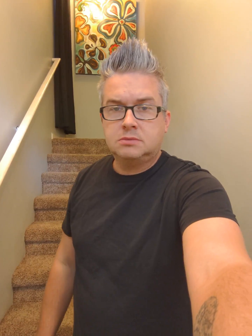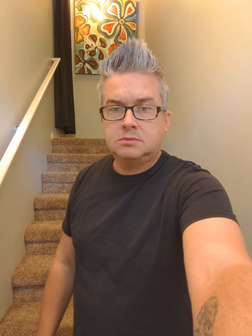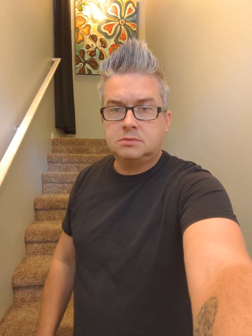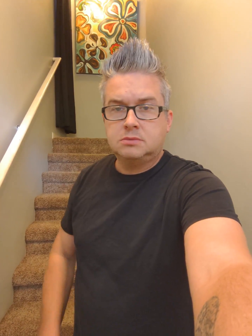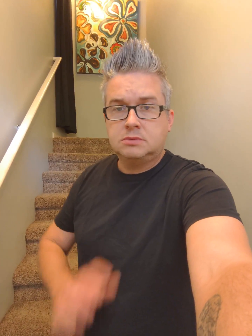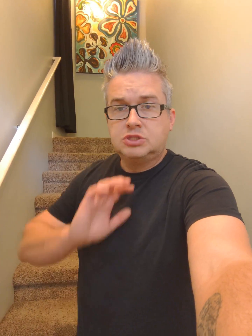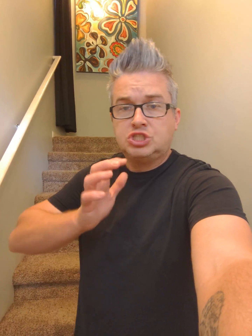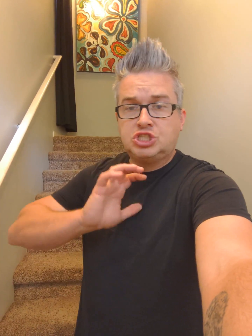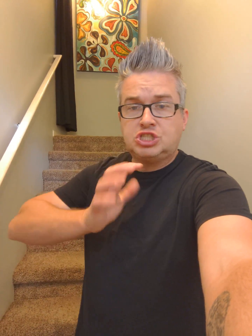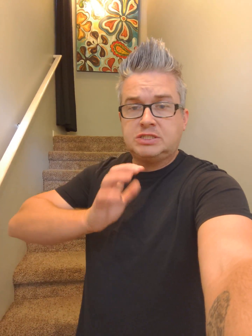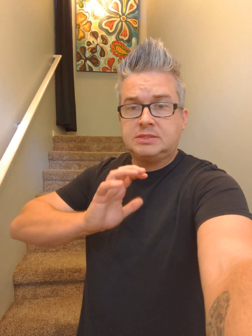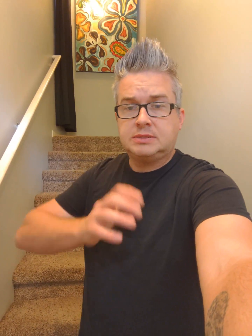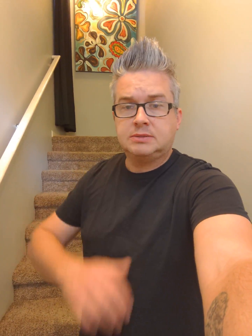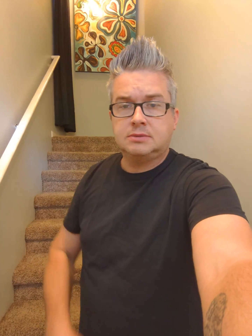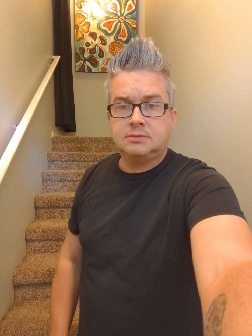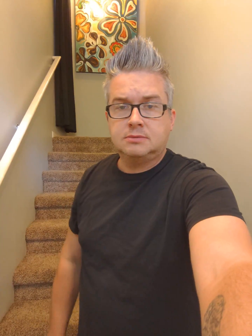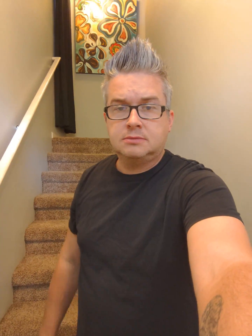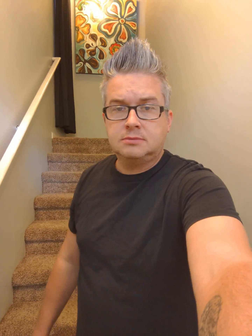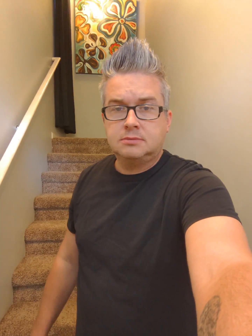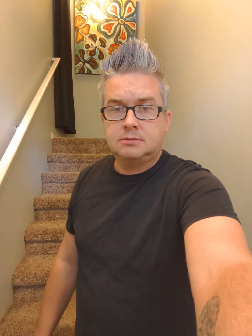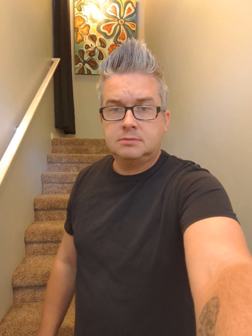cheese